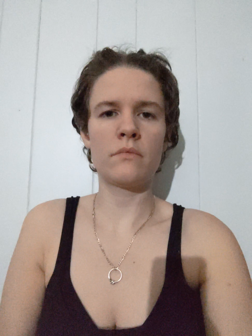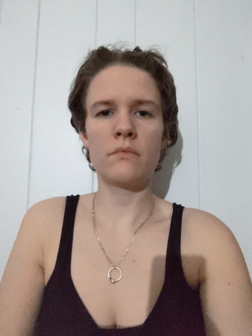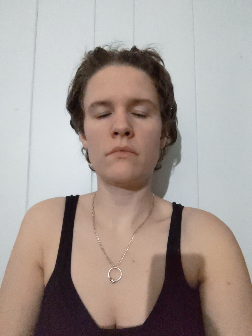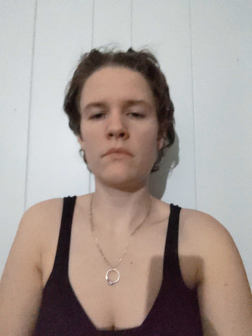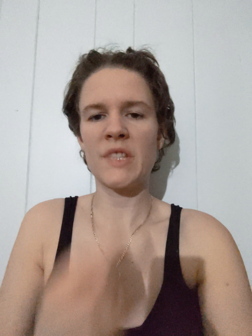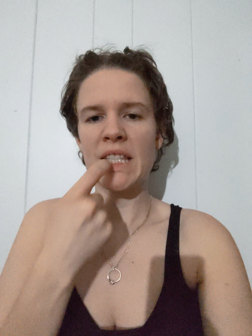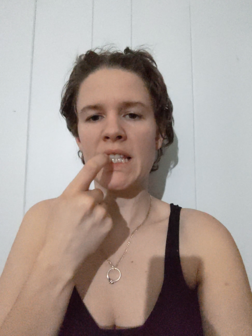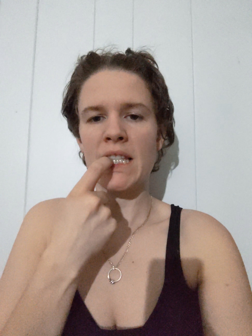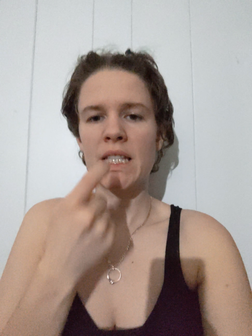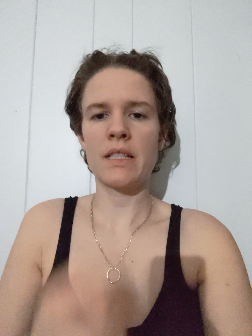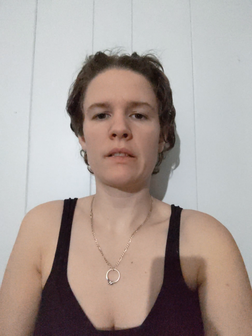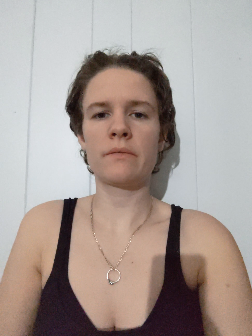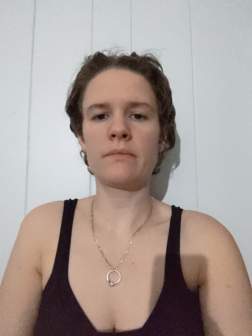tooth